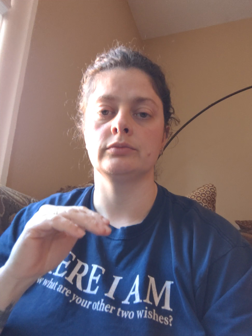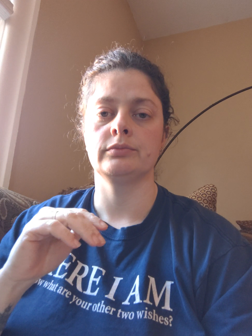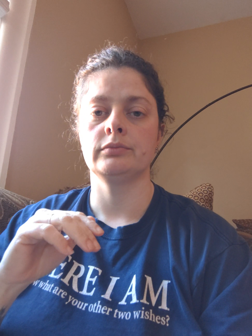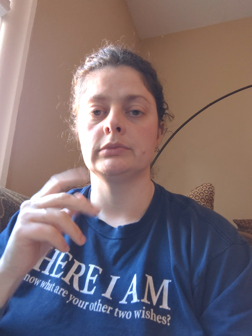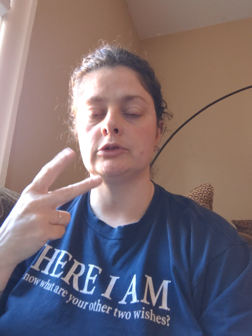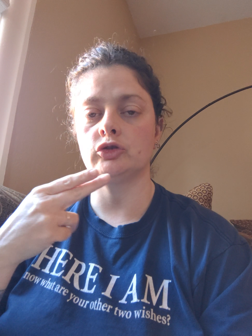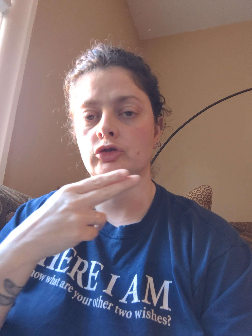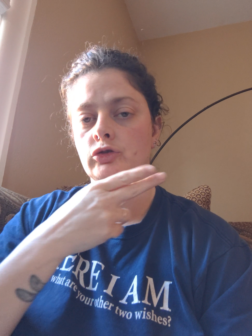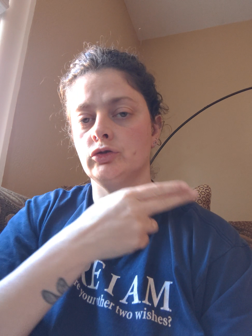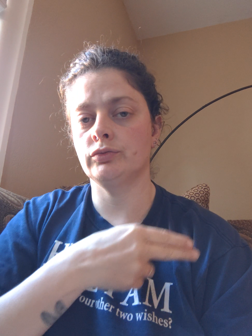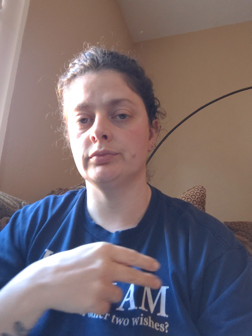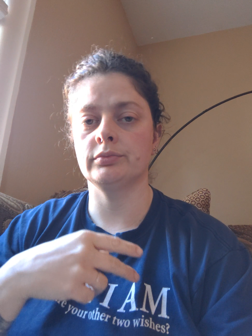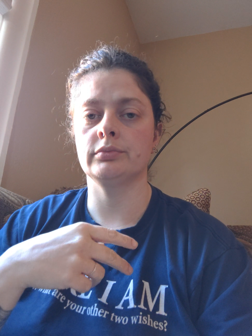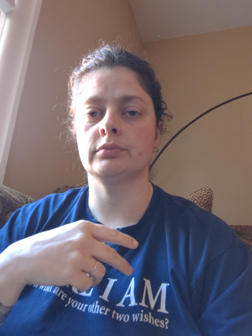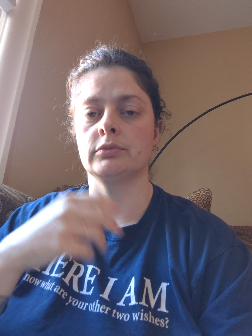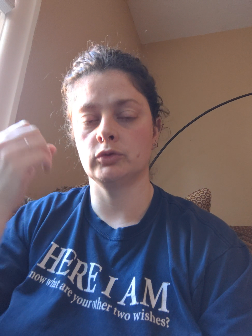scissors